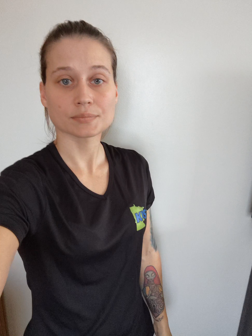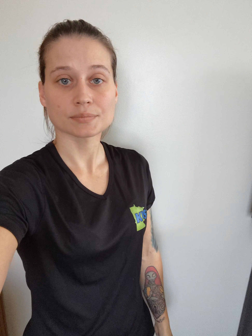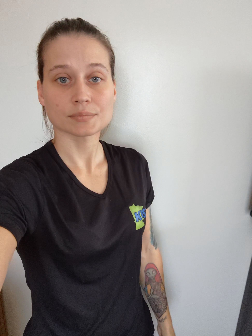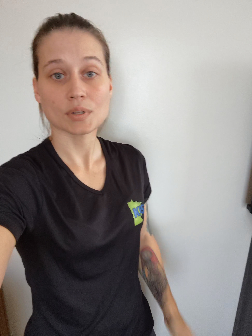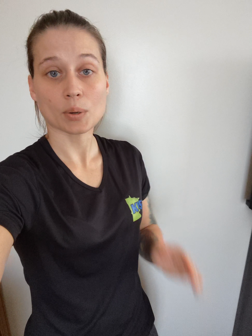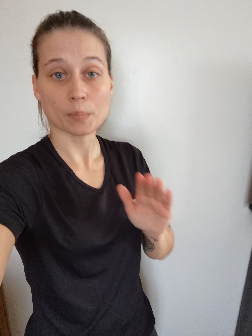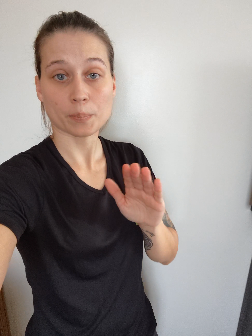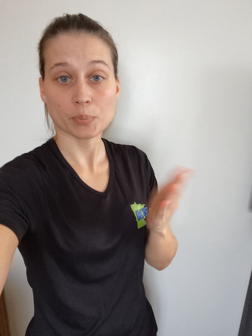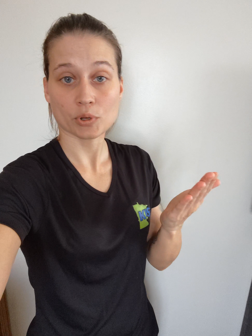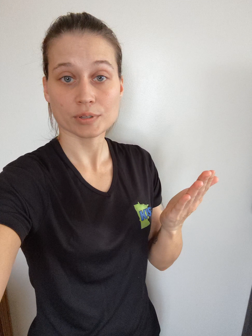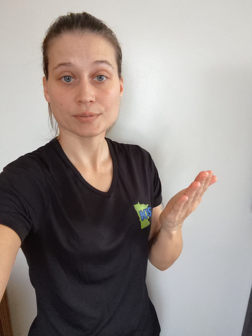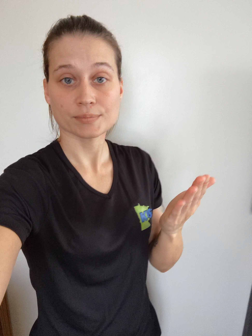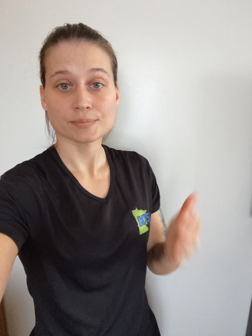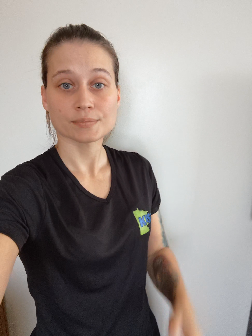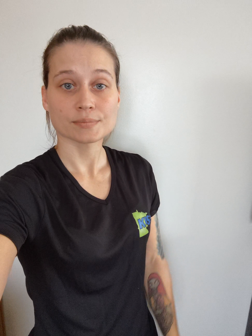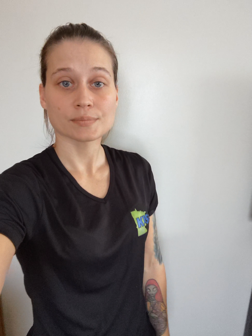book